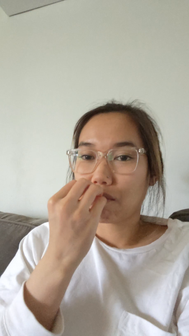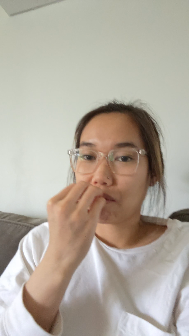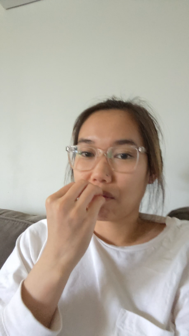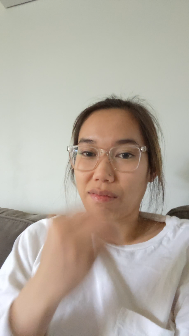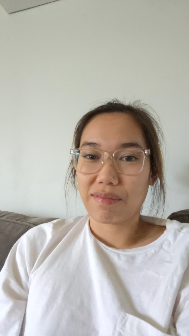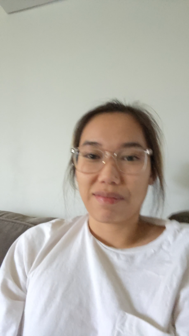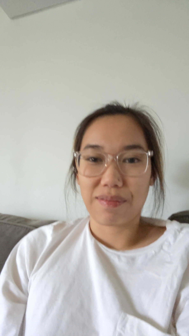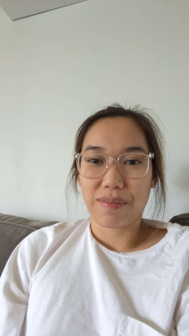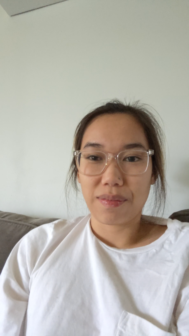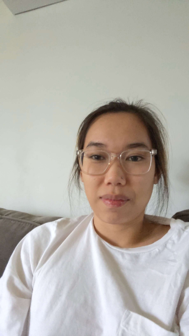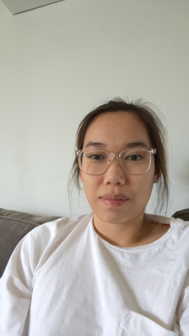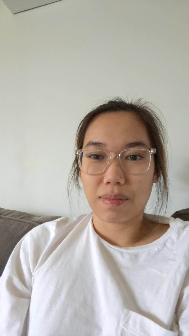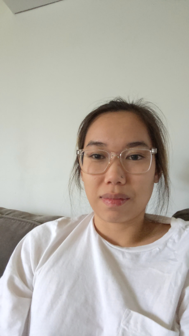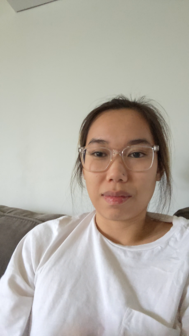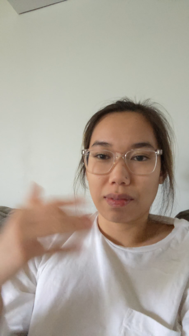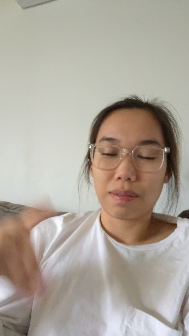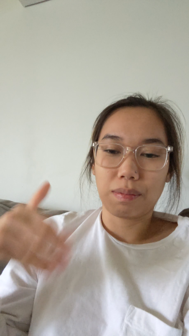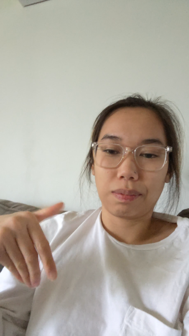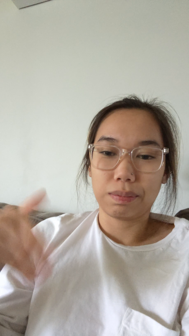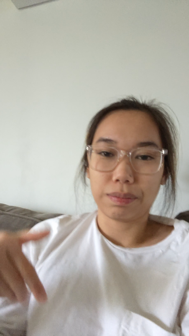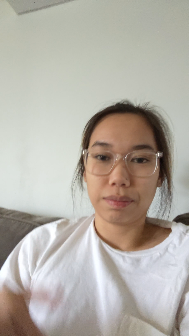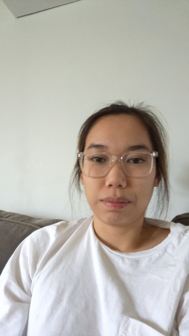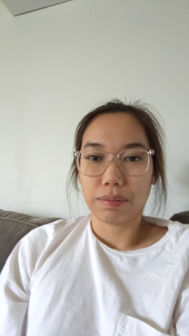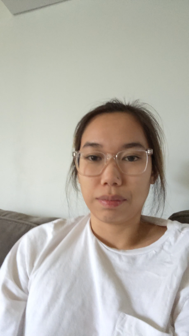shorts